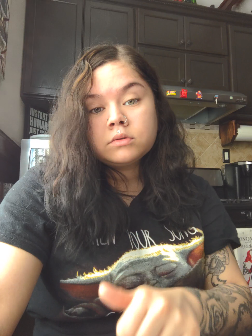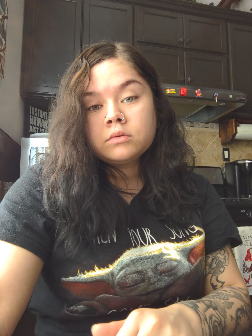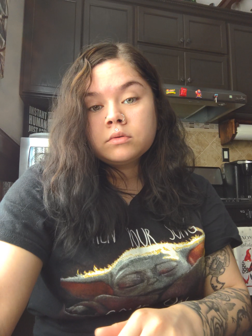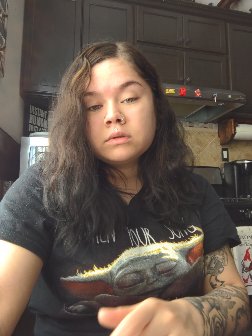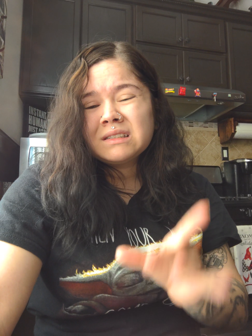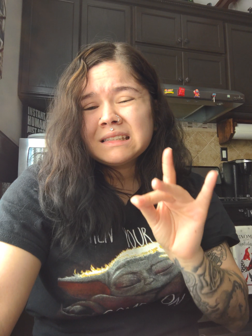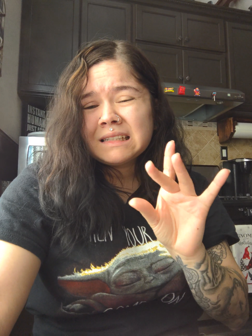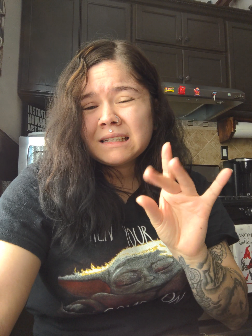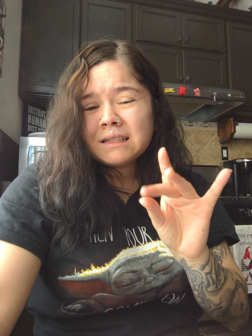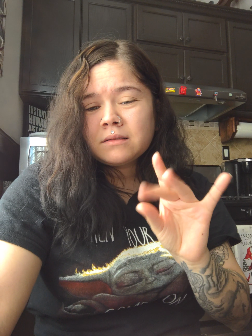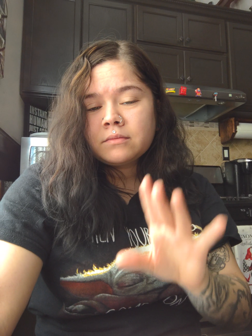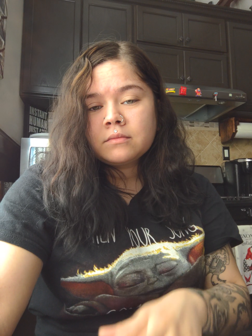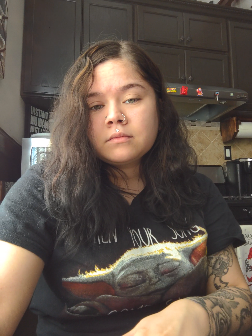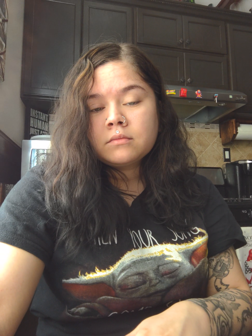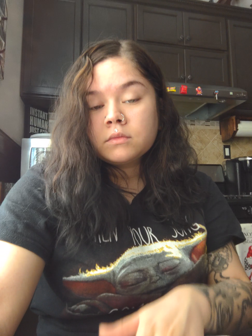sticky